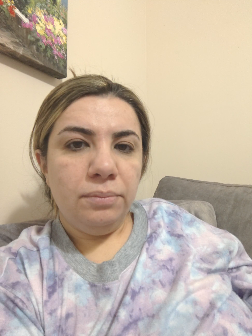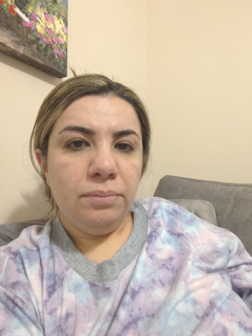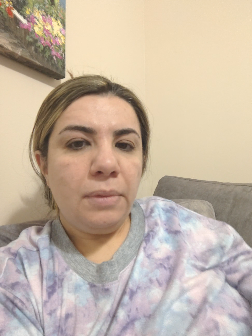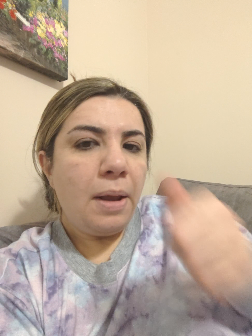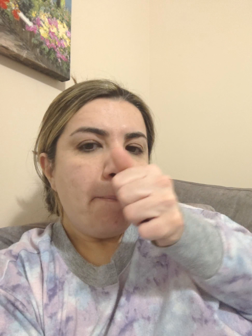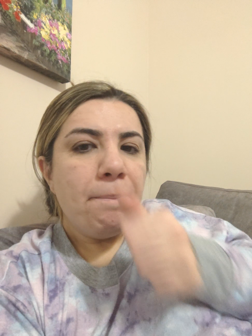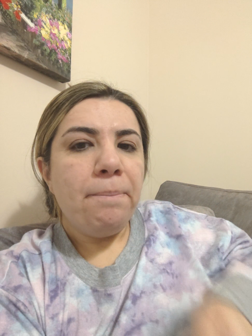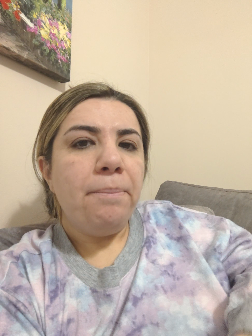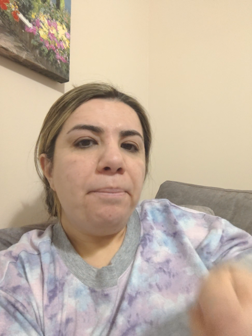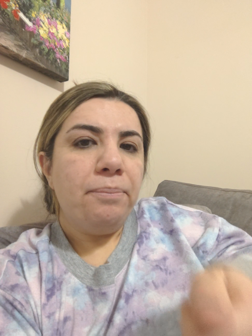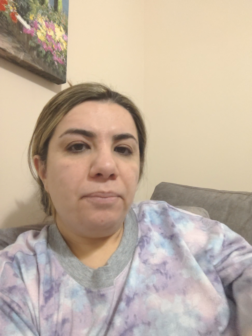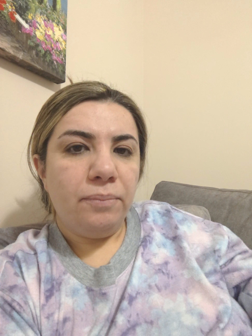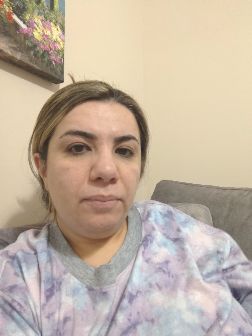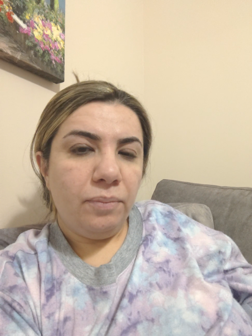hide